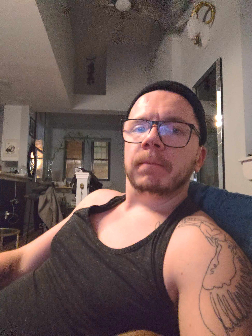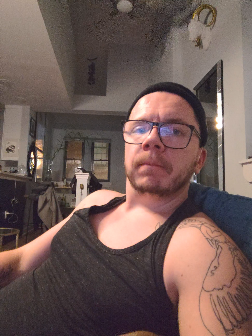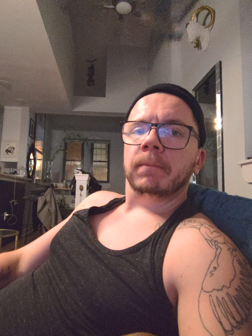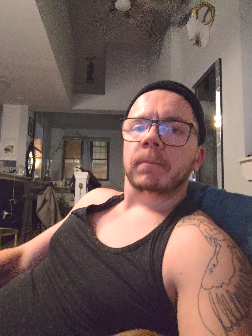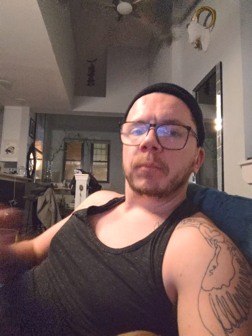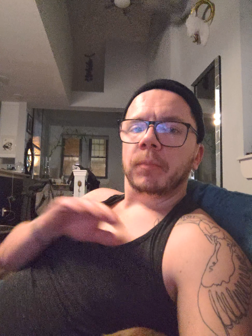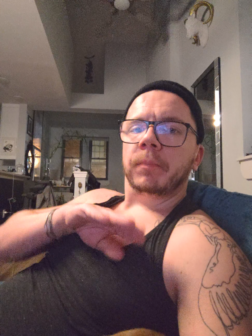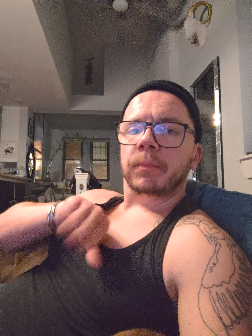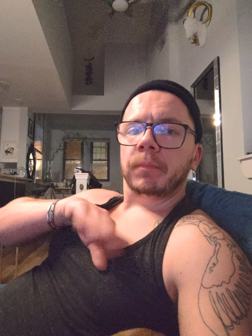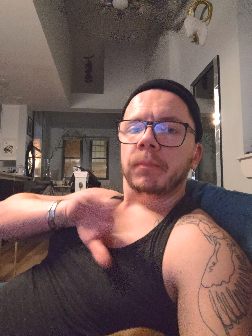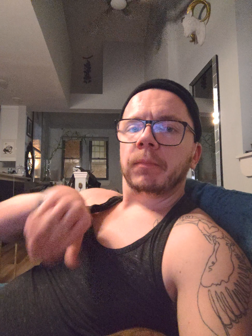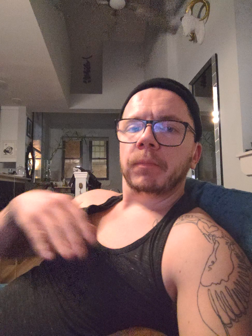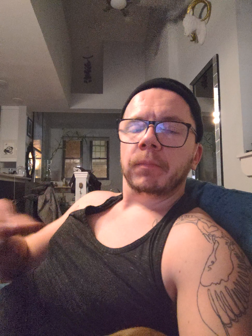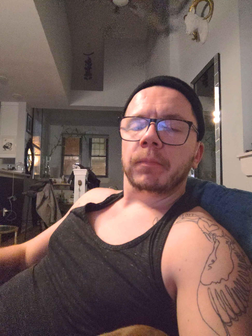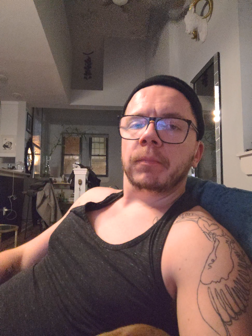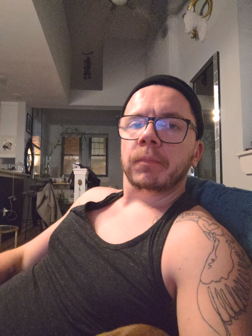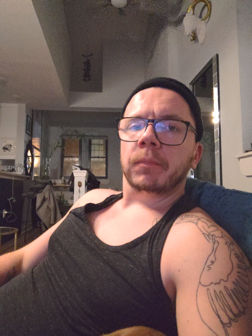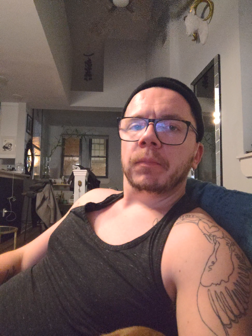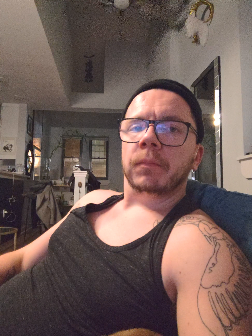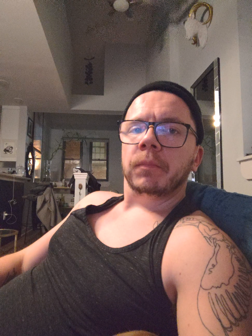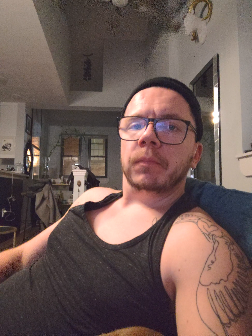pool